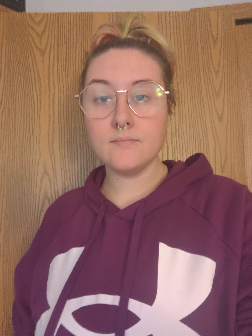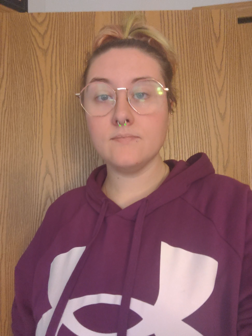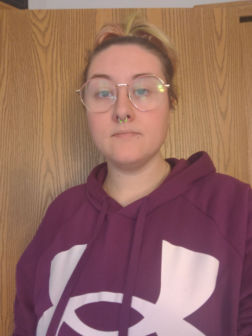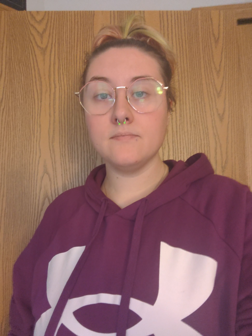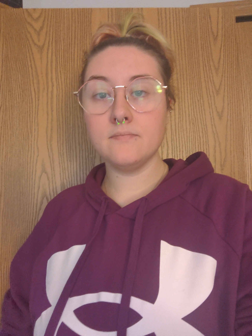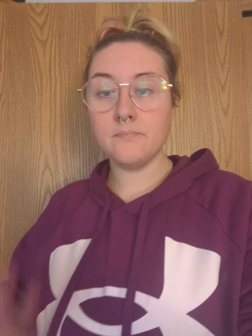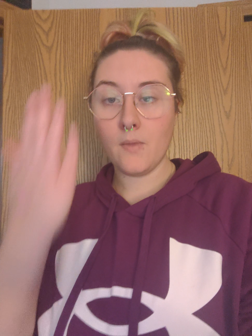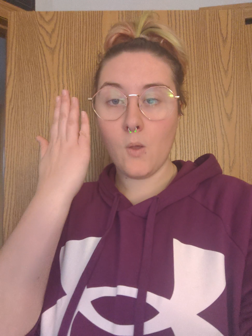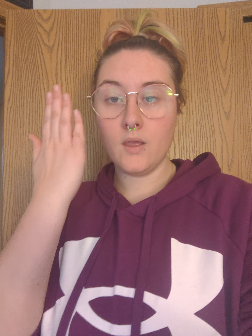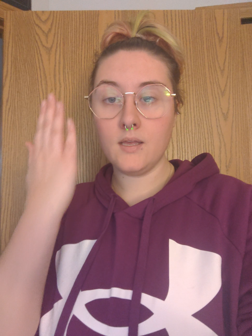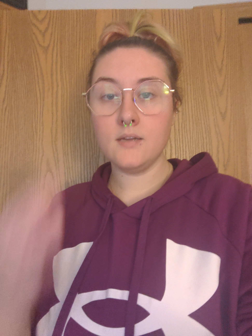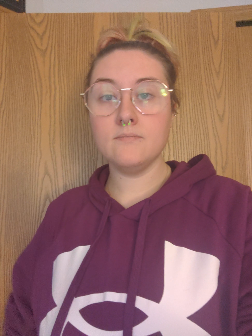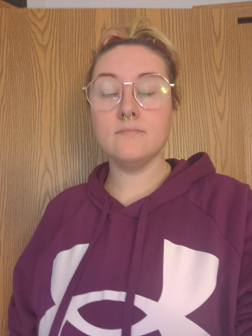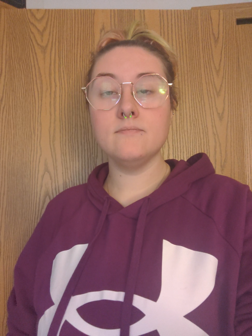morning